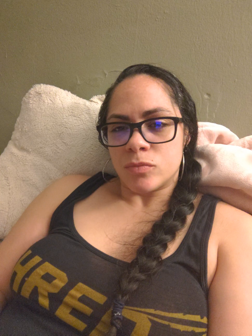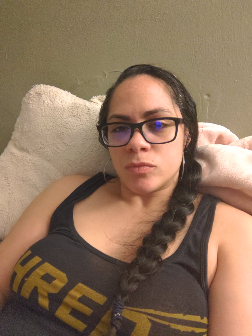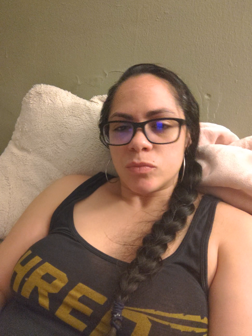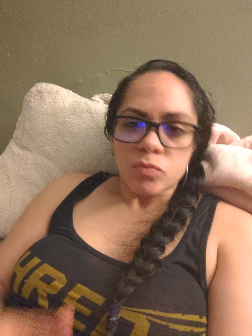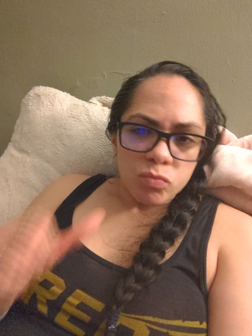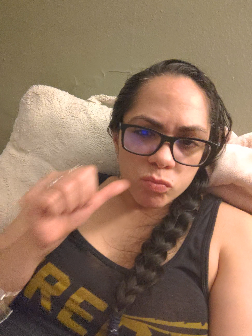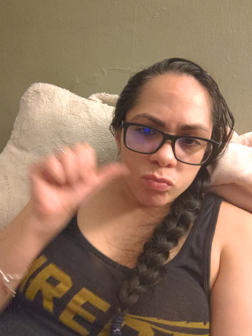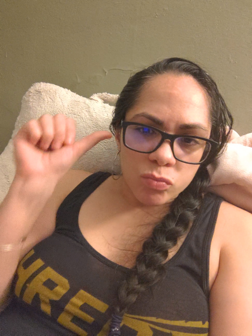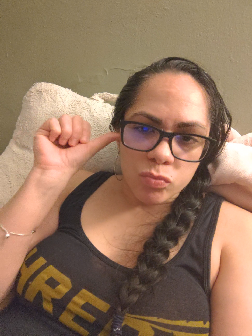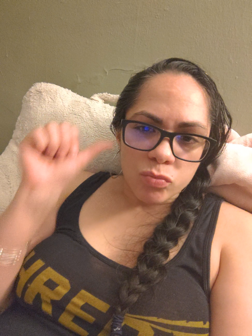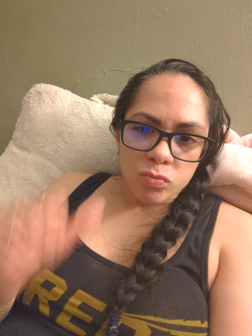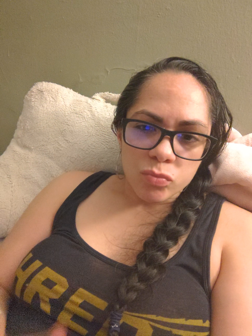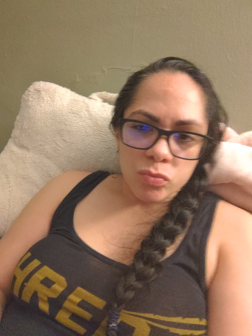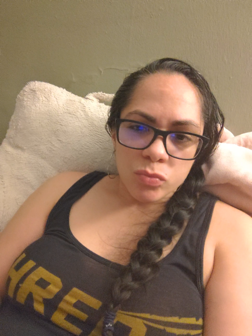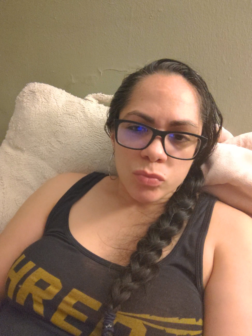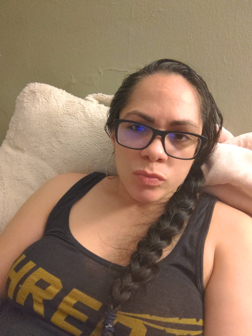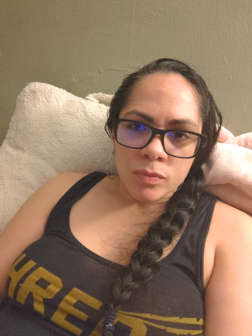yesterday